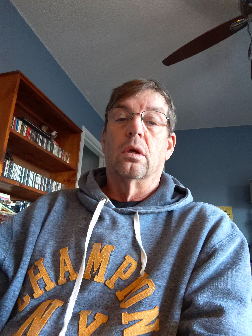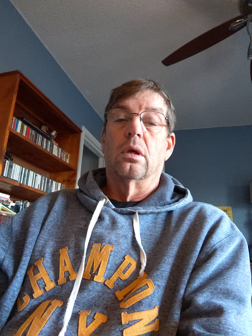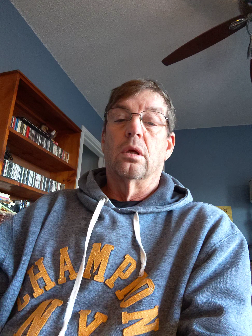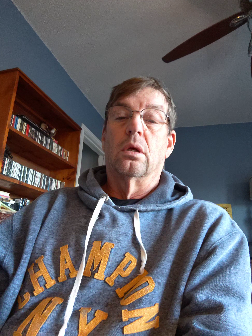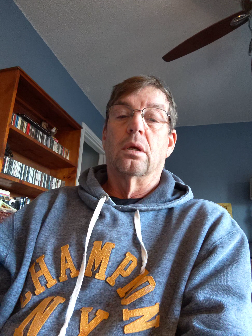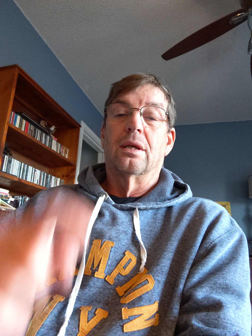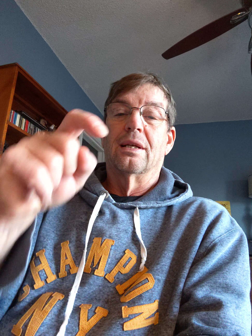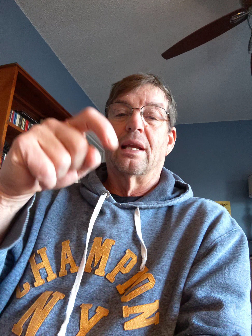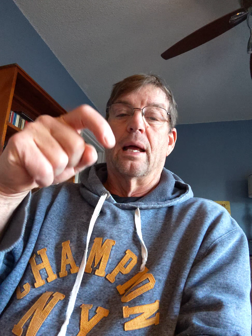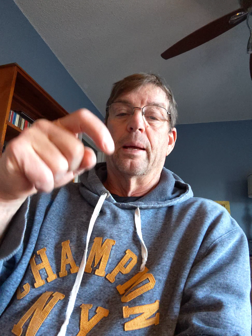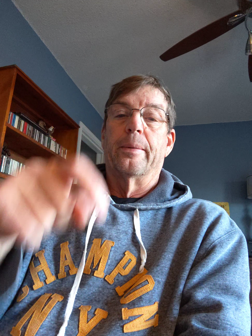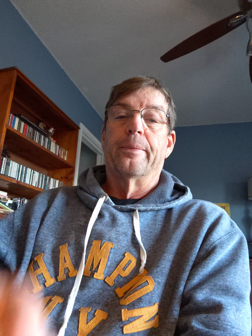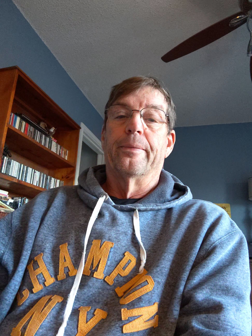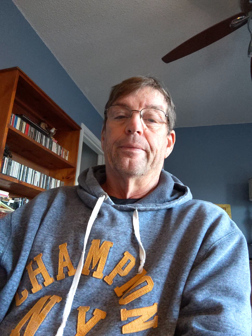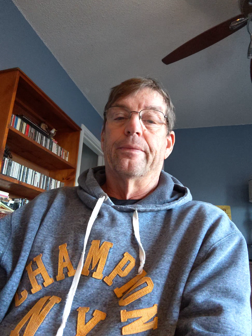time